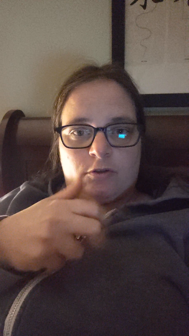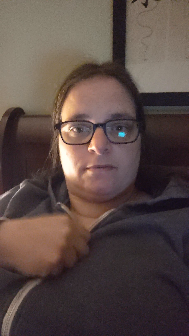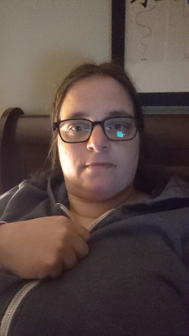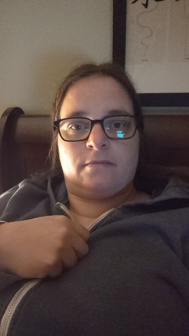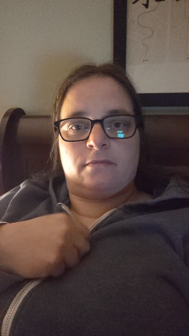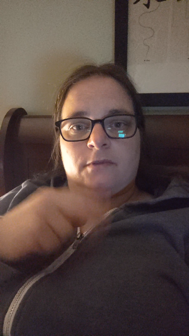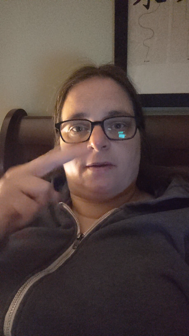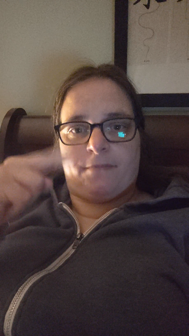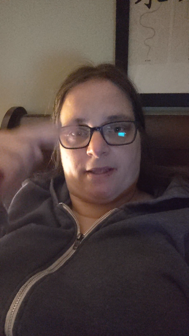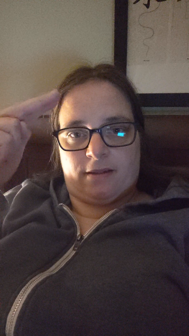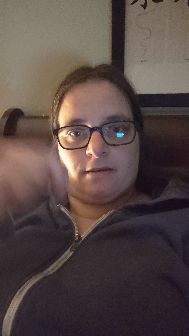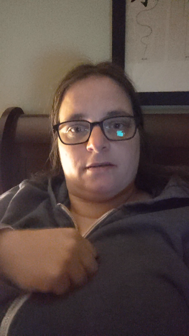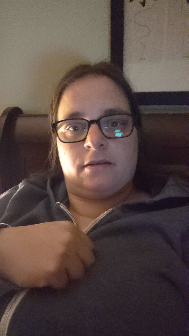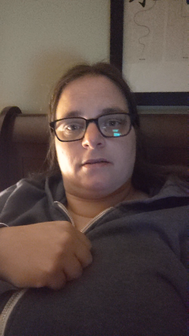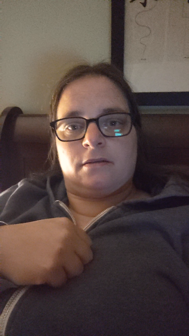build